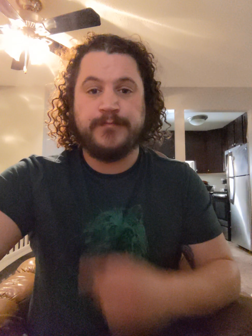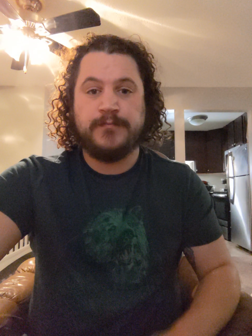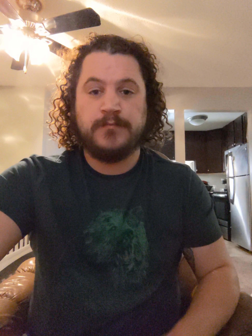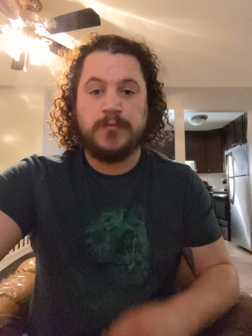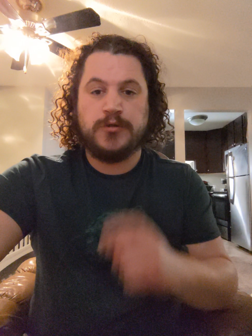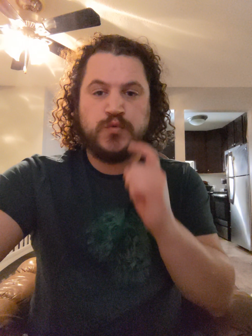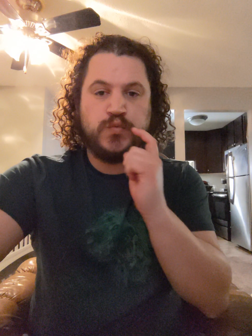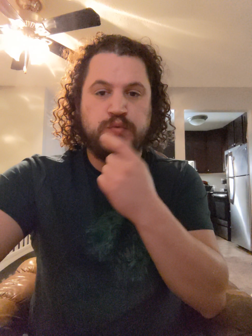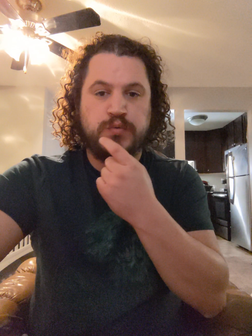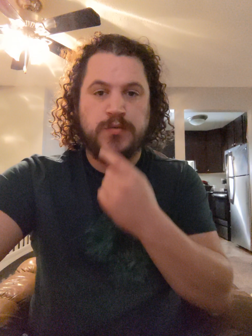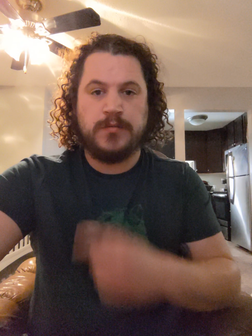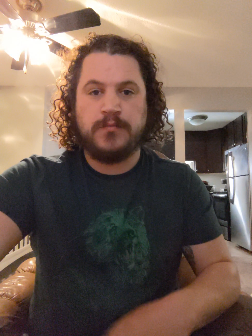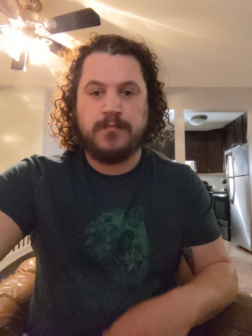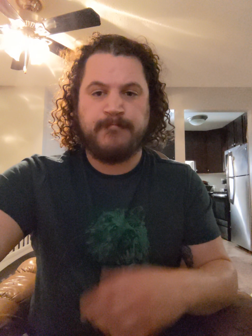tooth